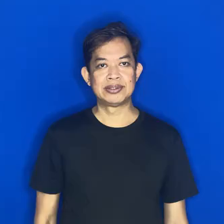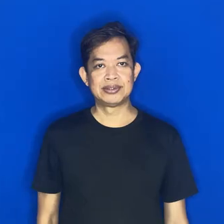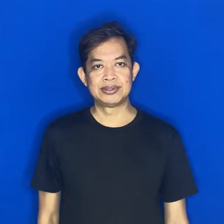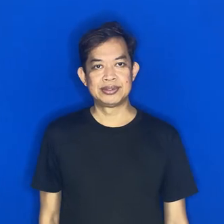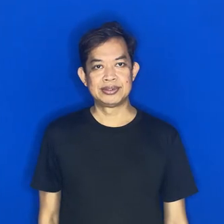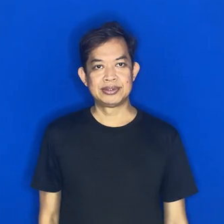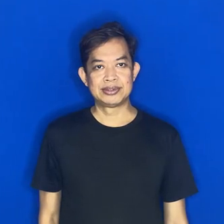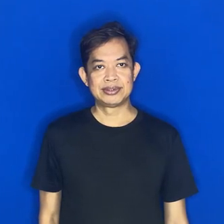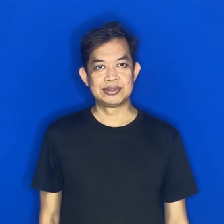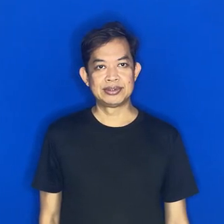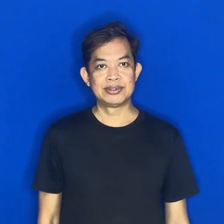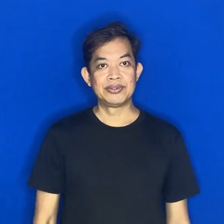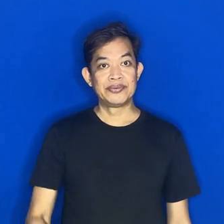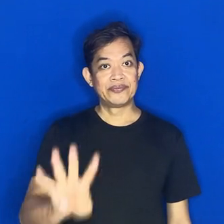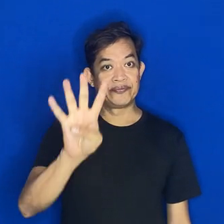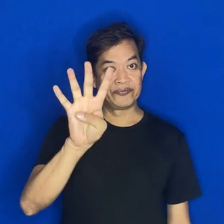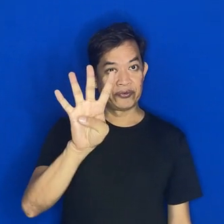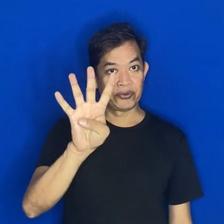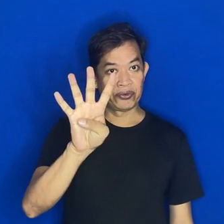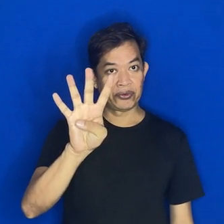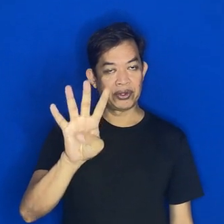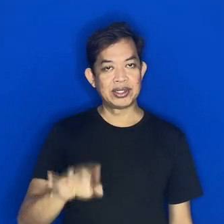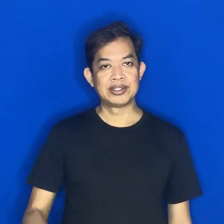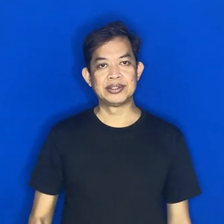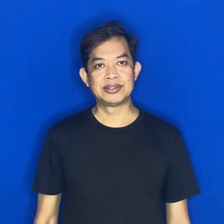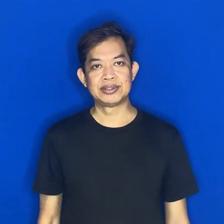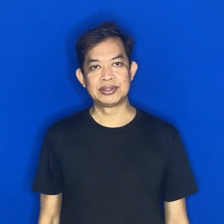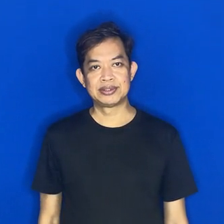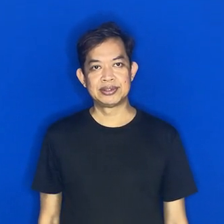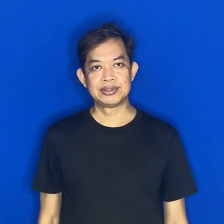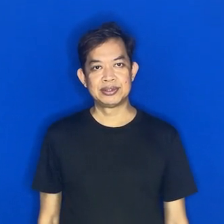four